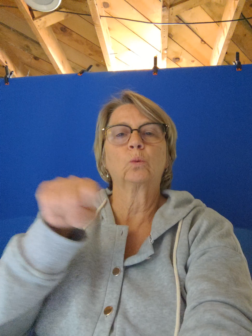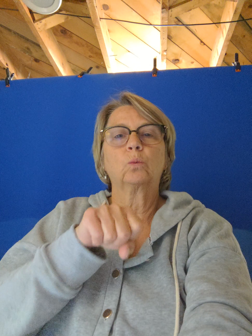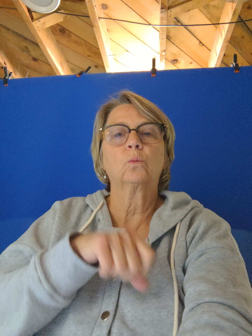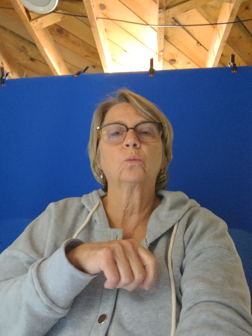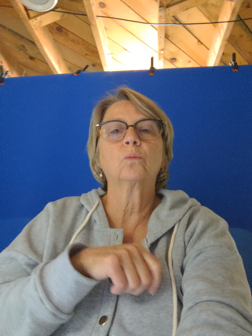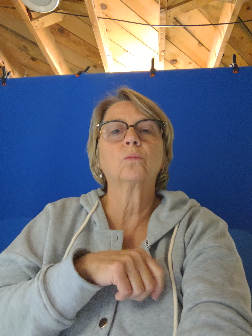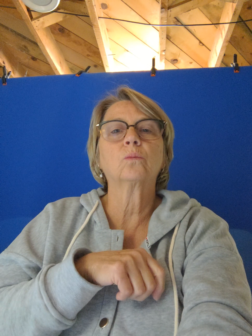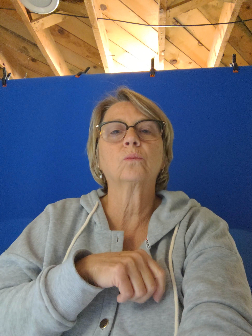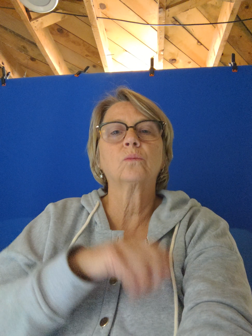shoe